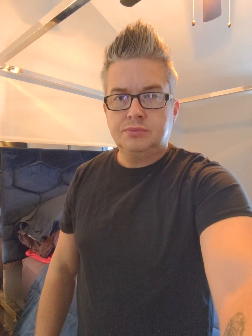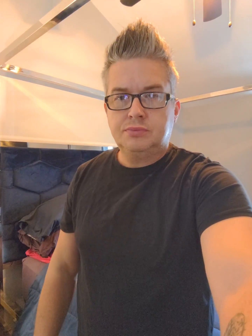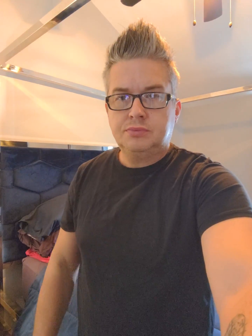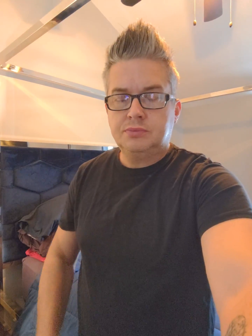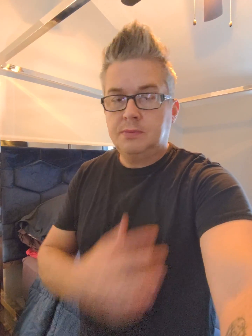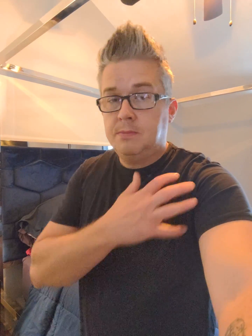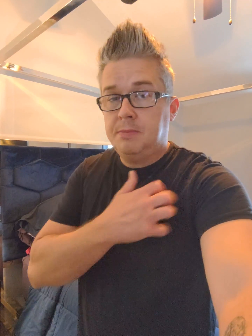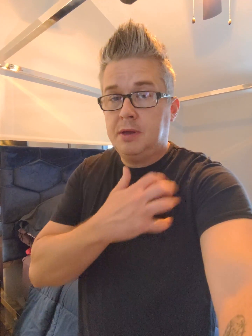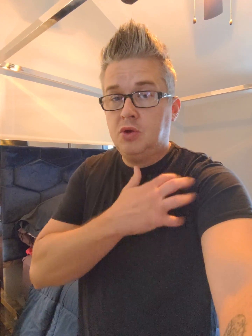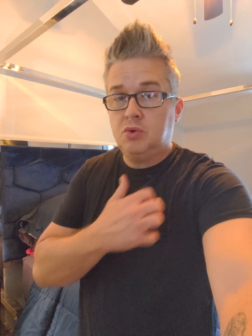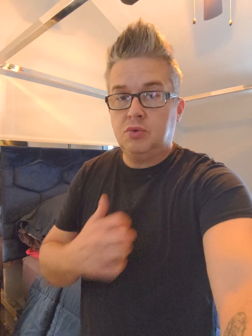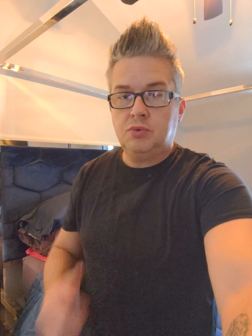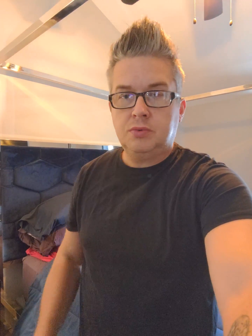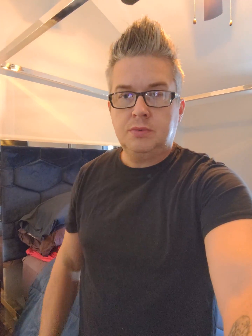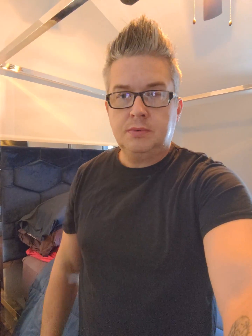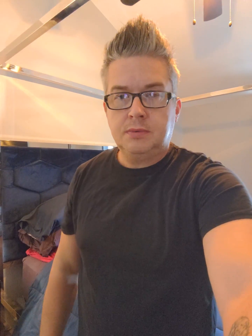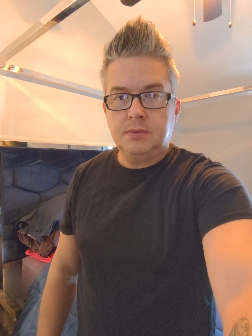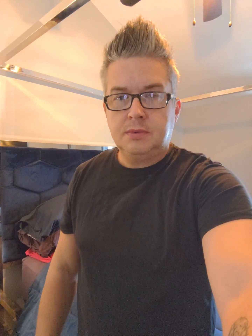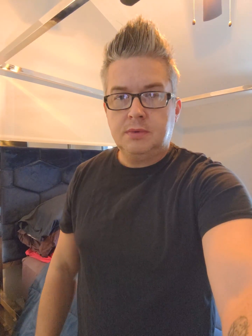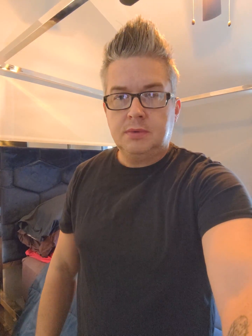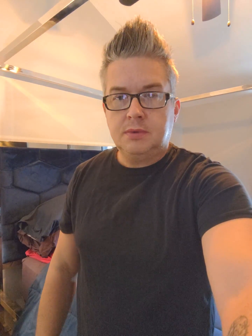bear